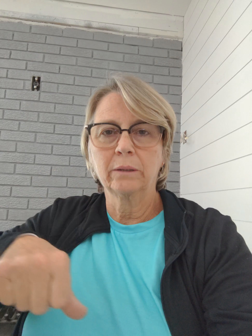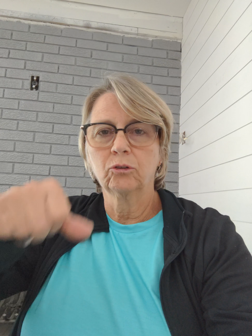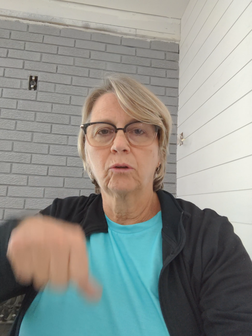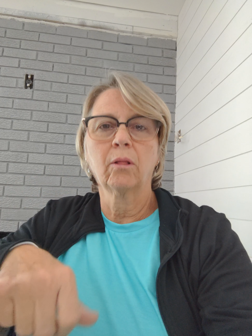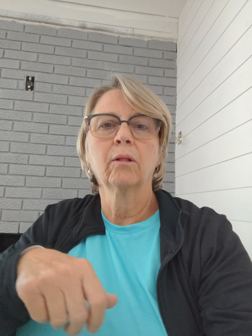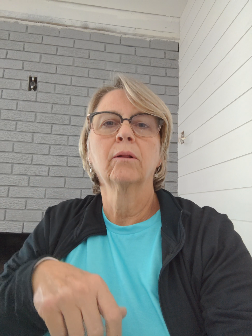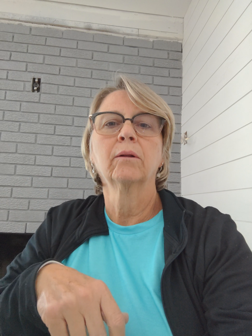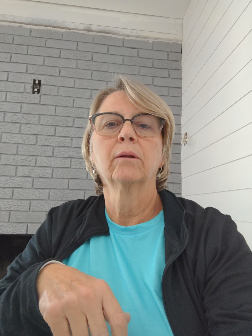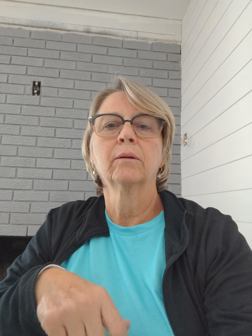puzzle